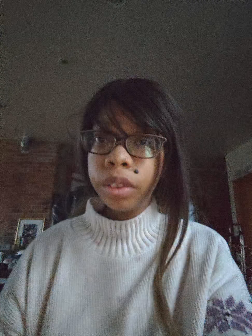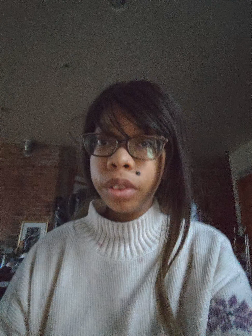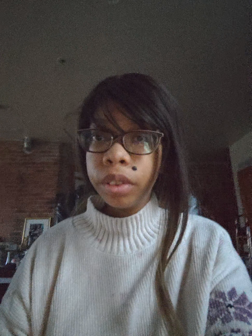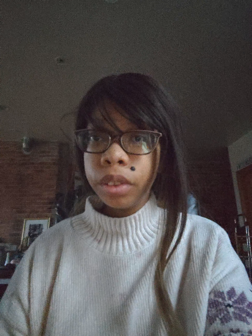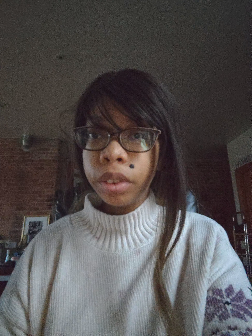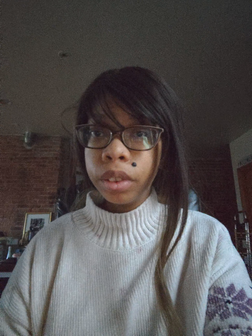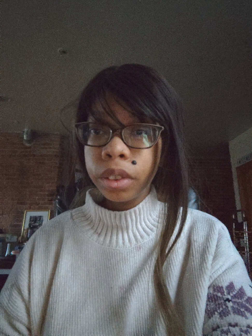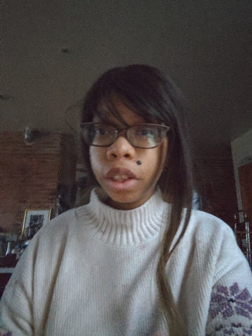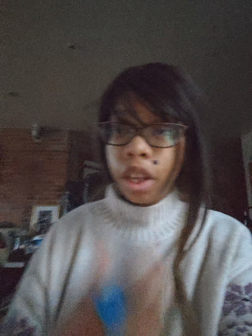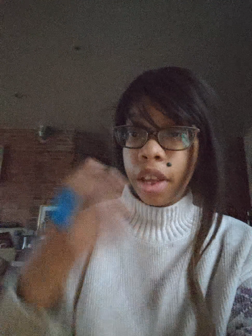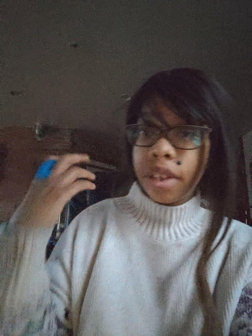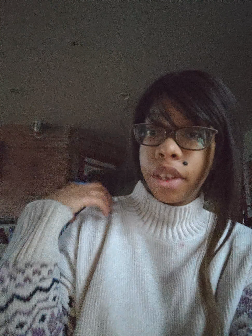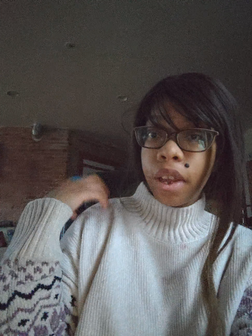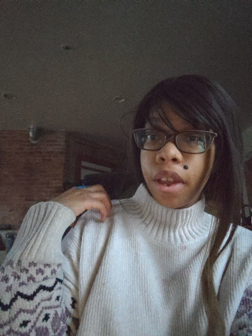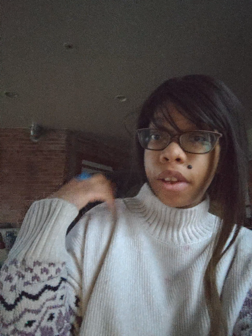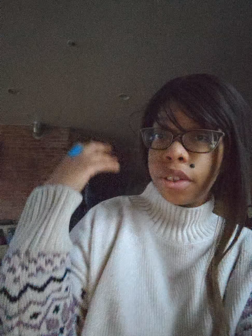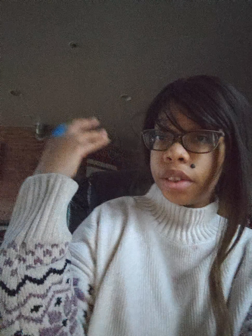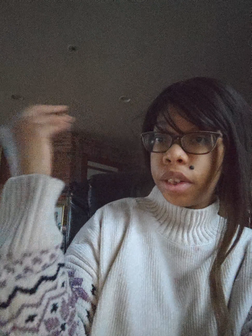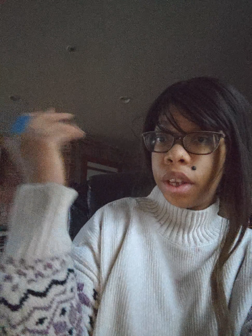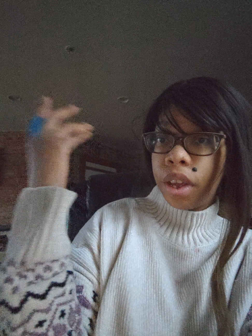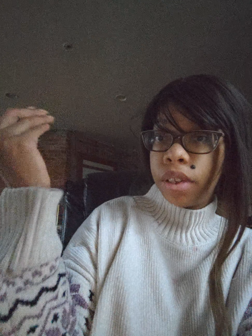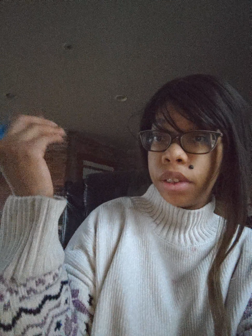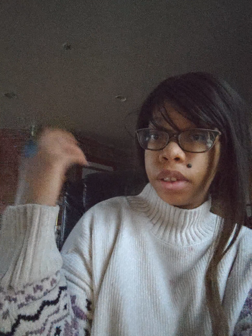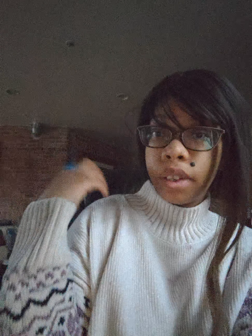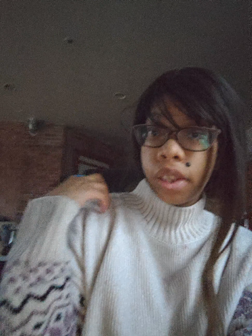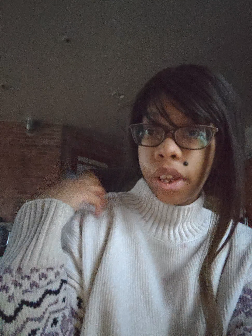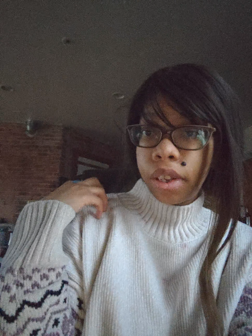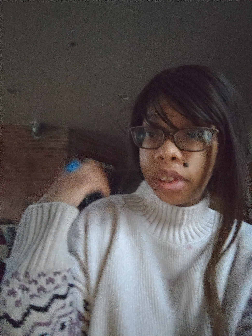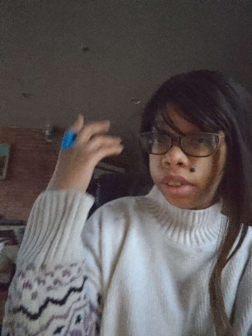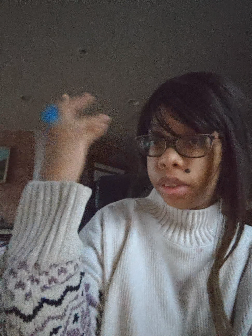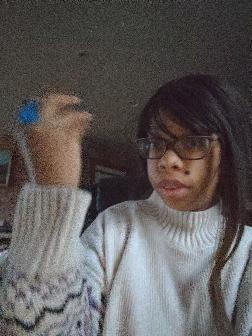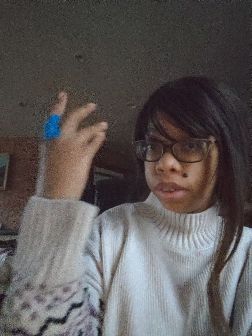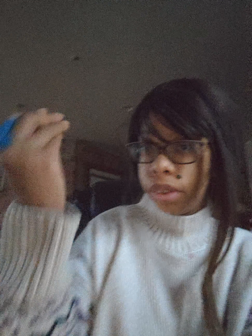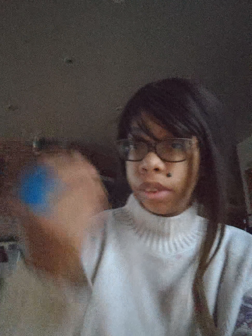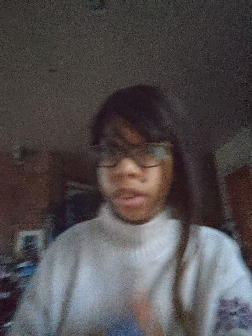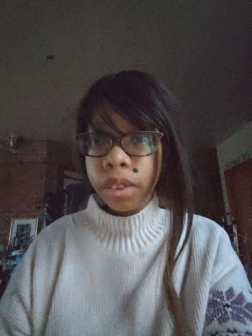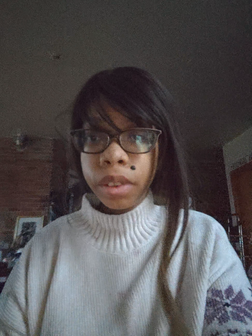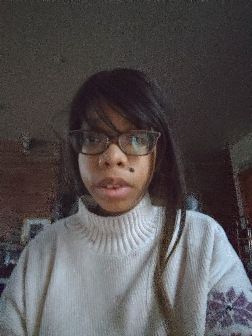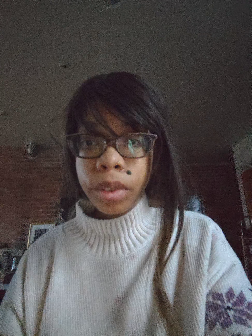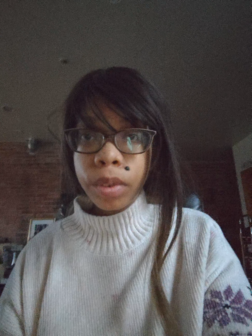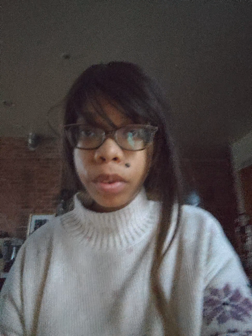outside